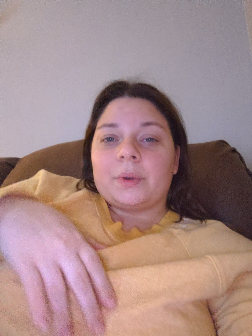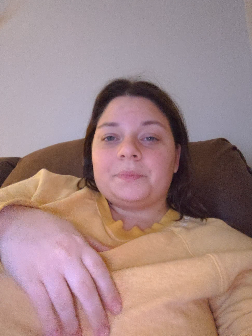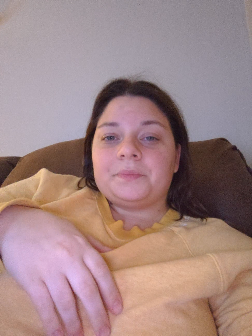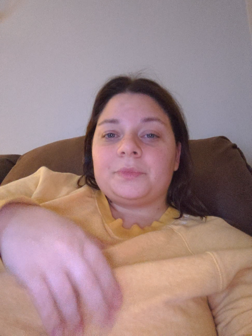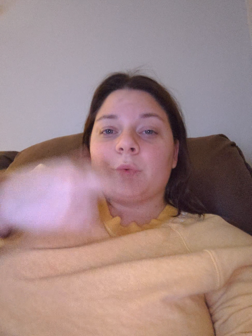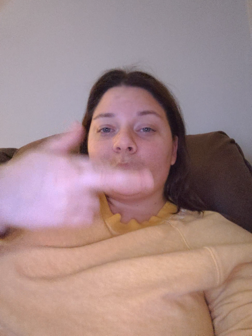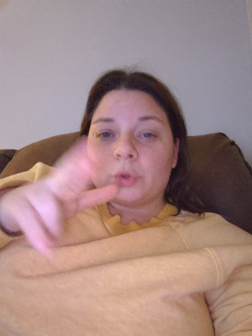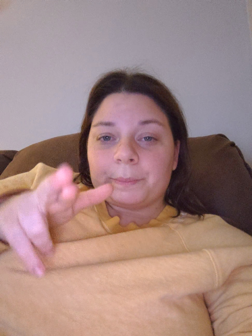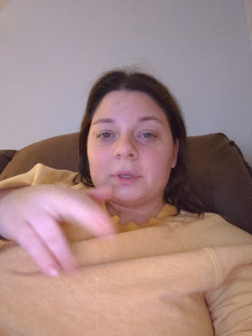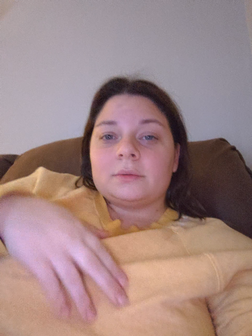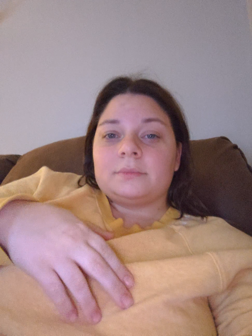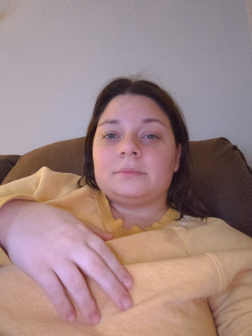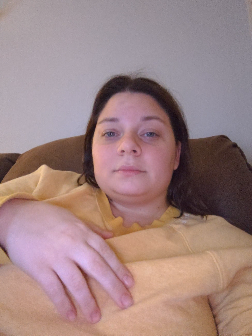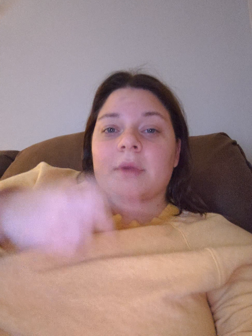room